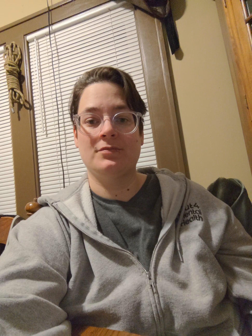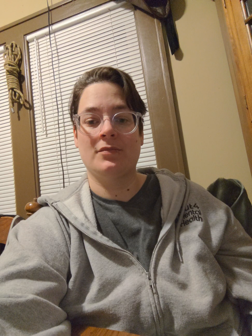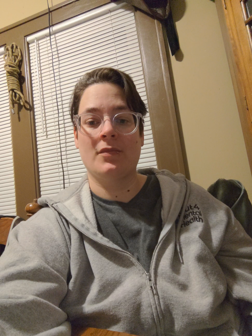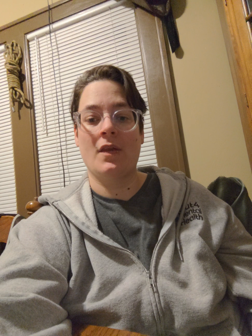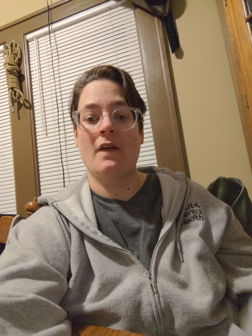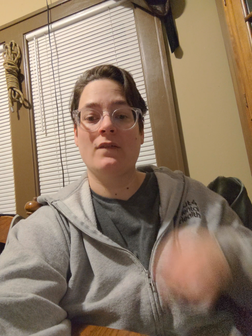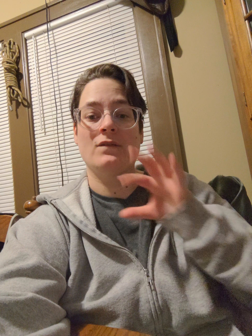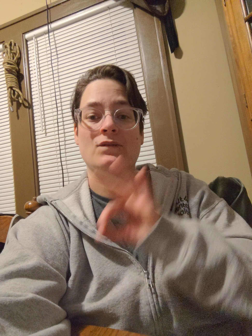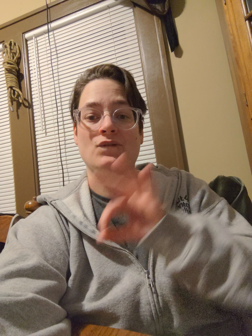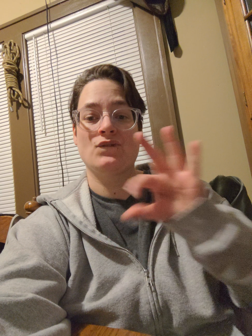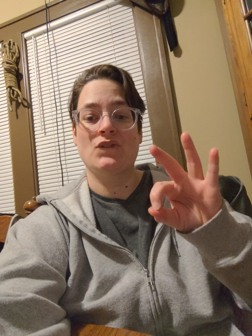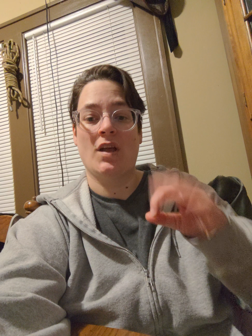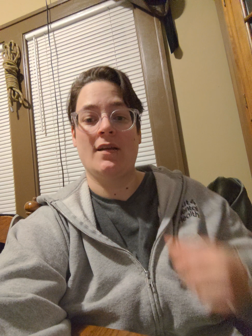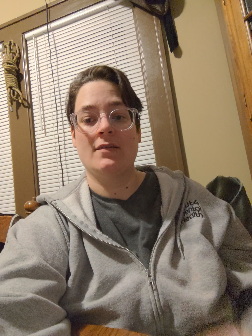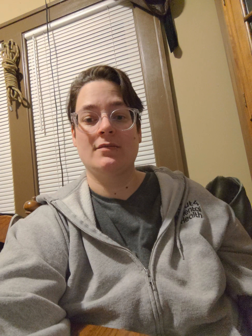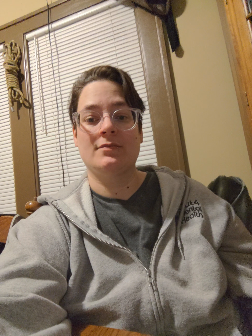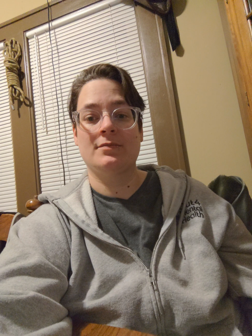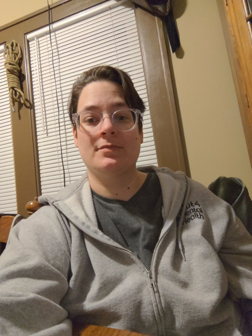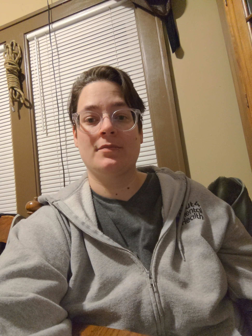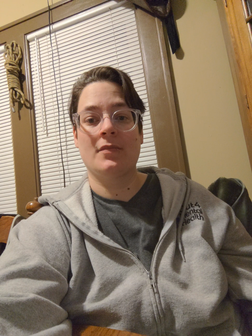french fries